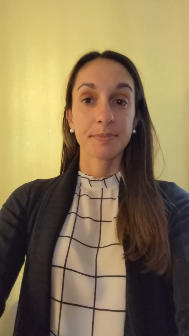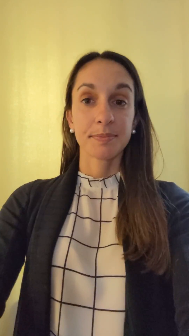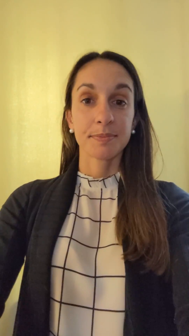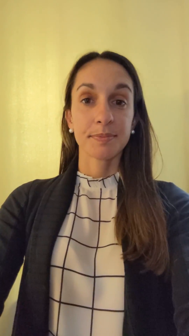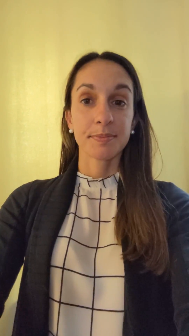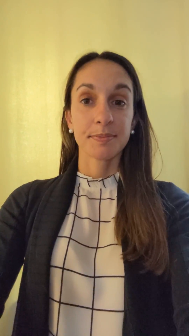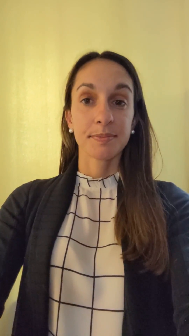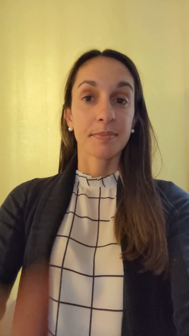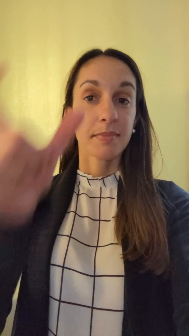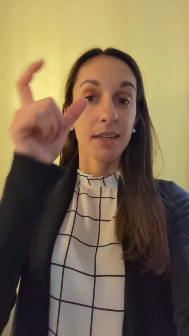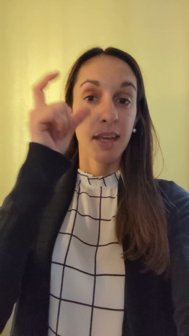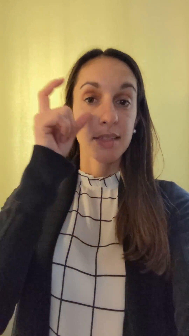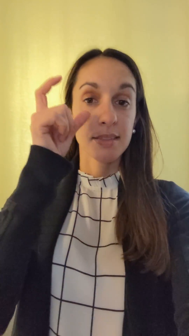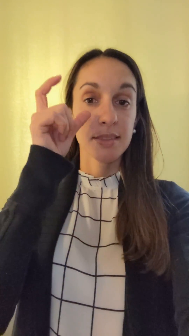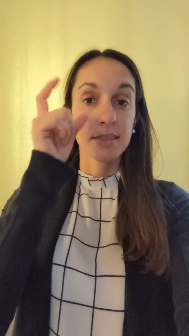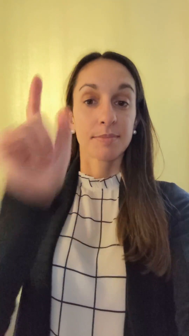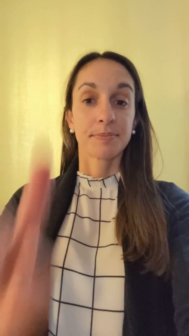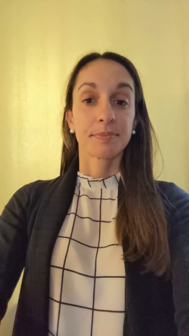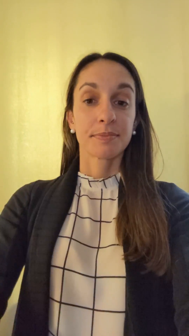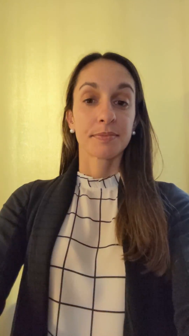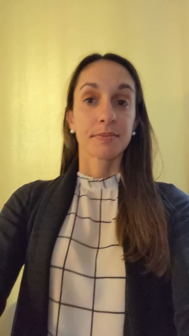glasses